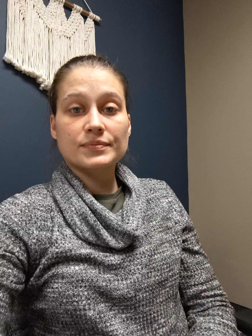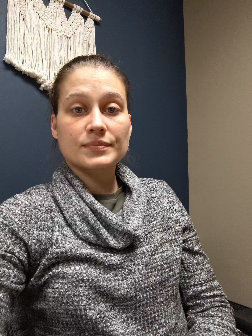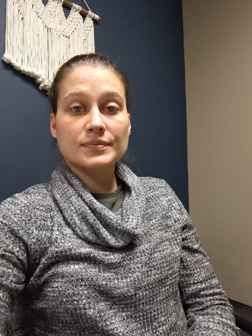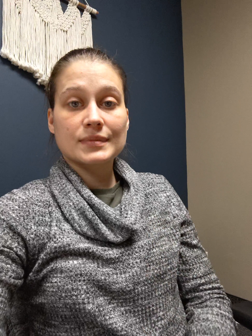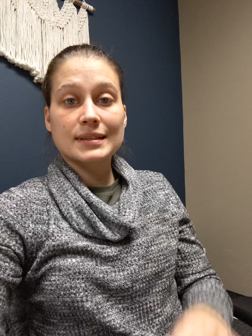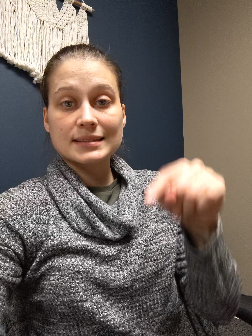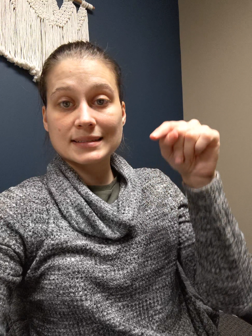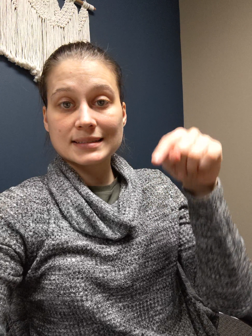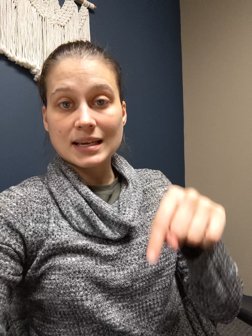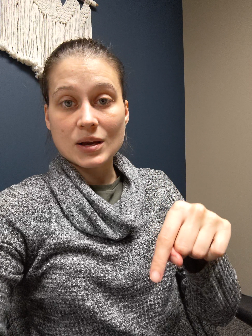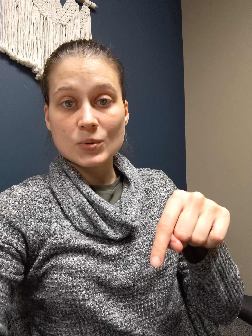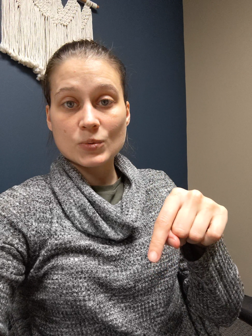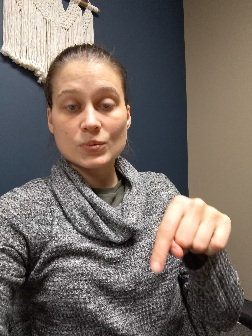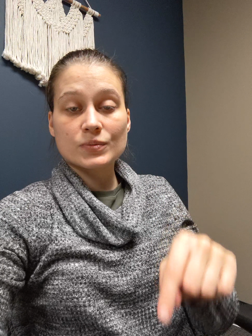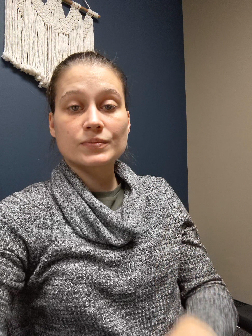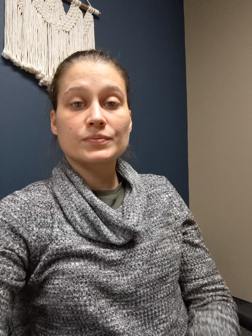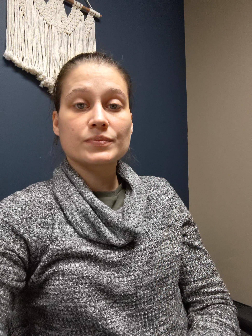down